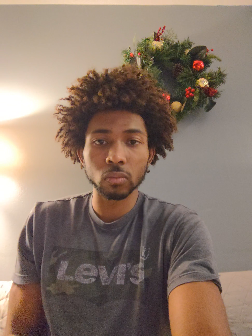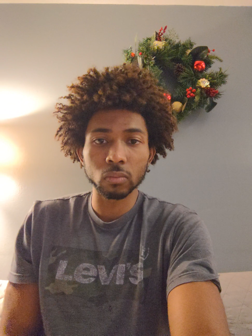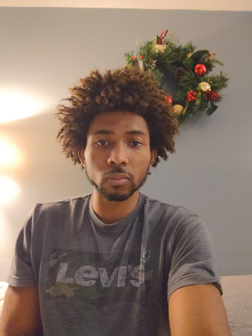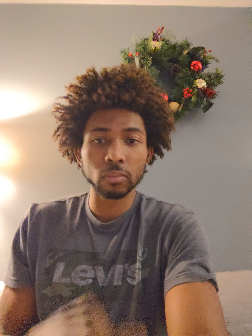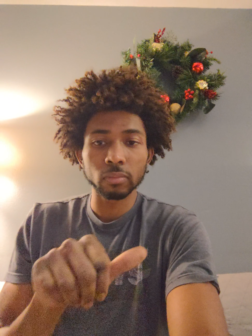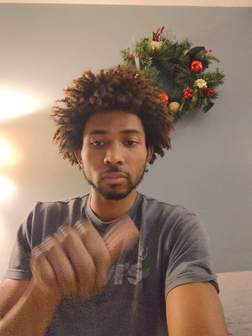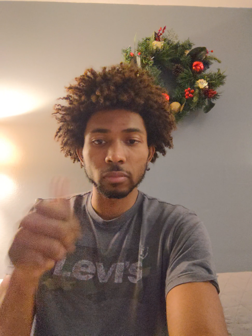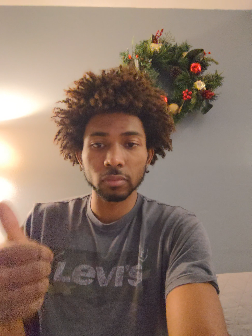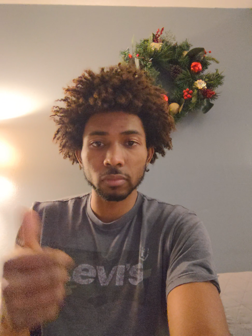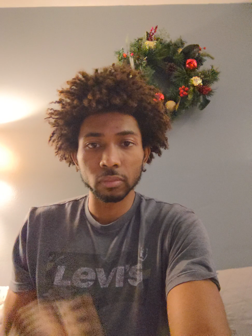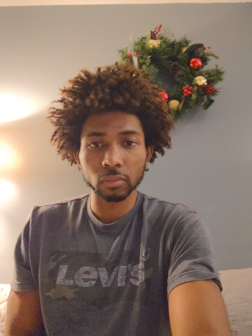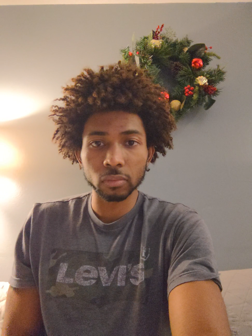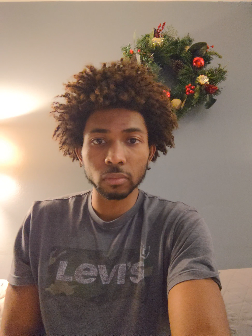another